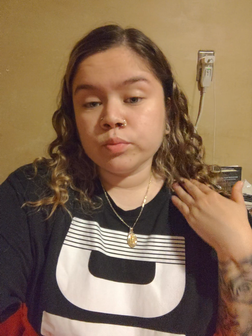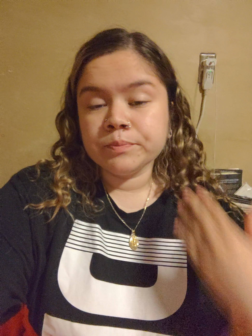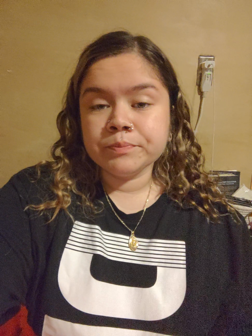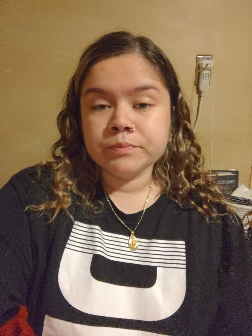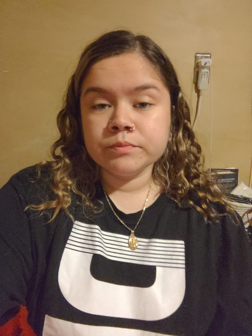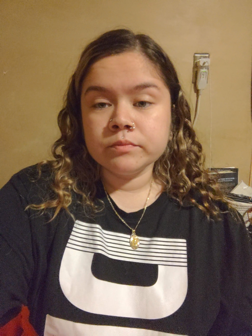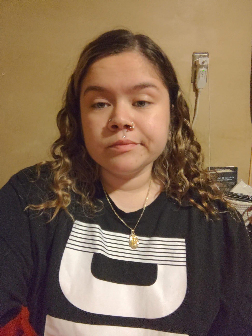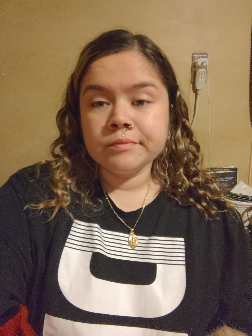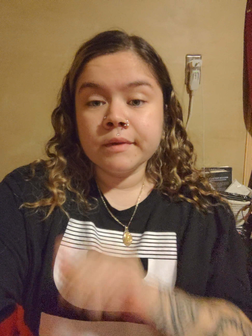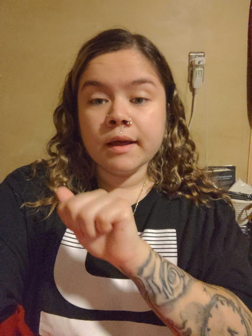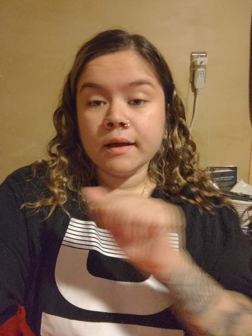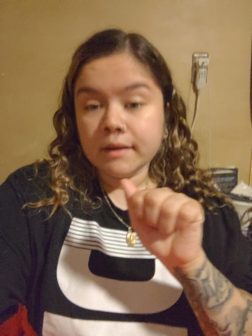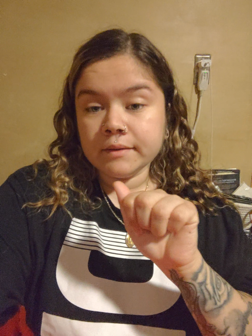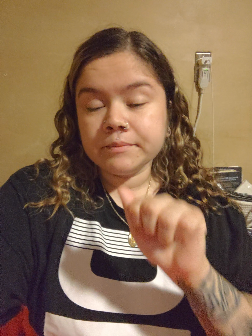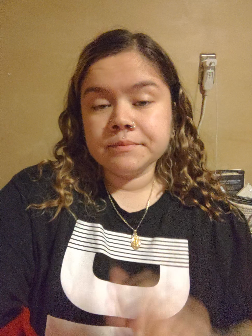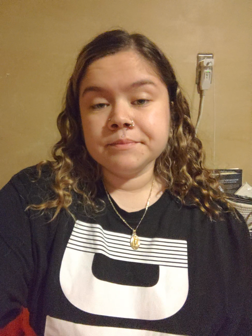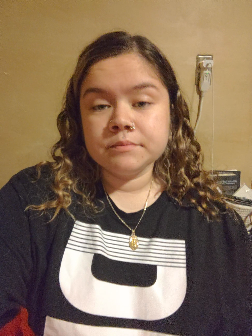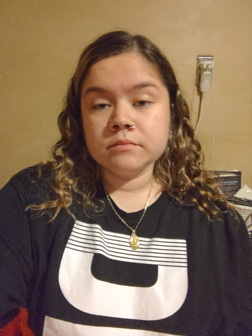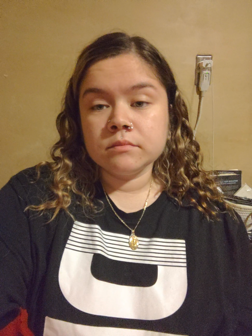a